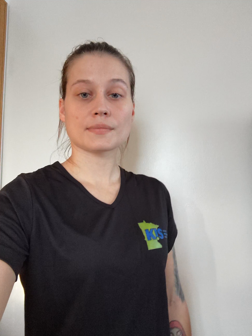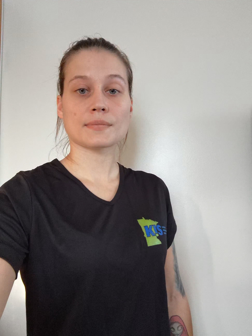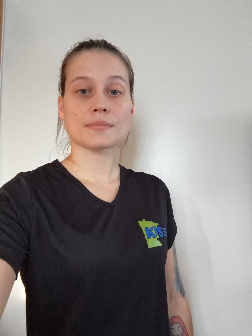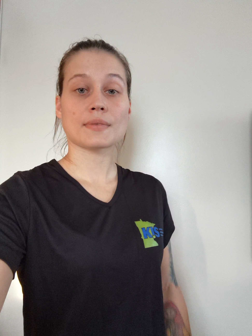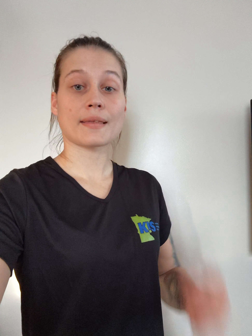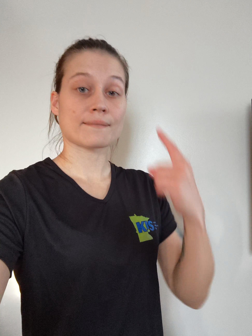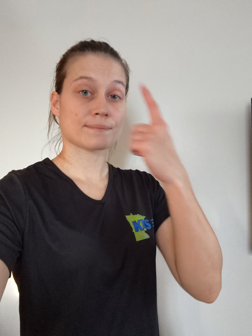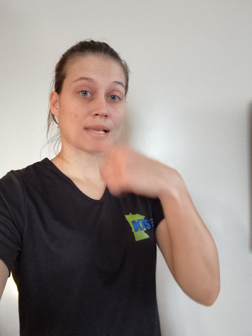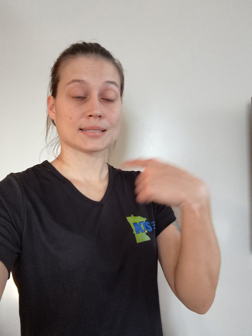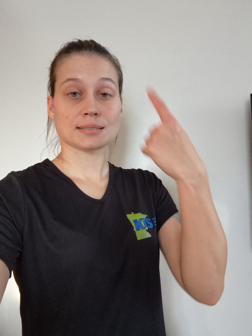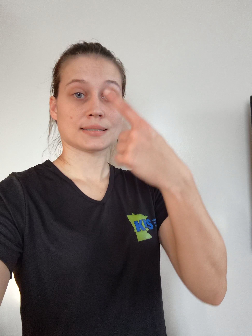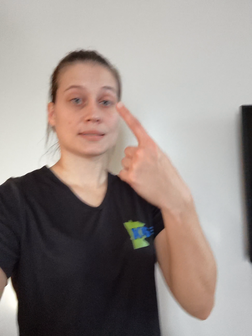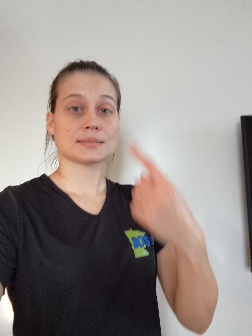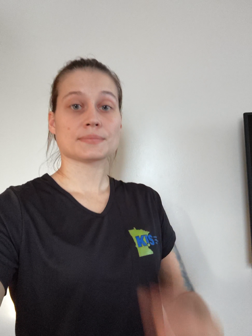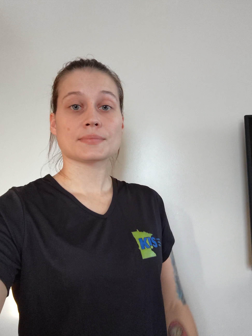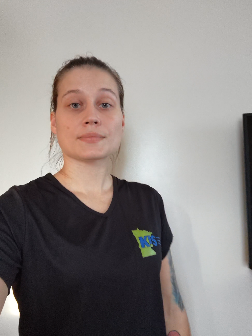face